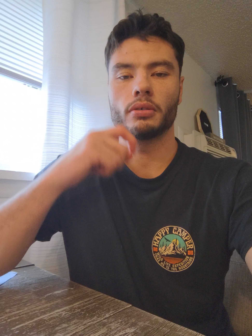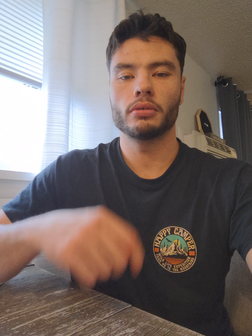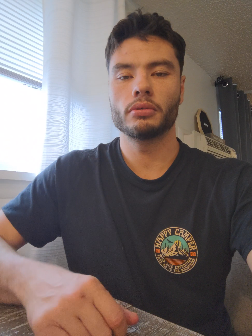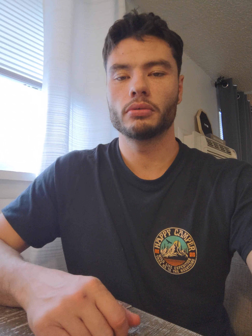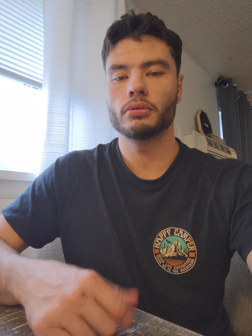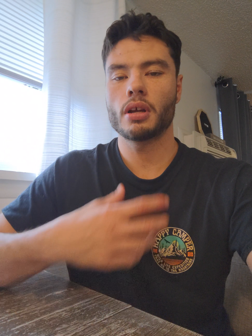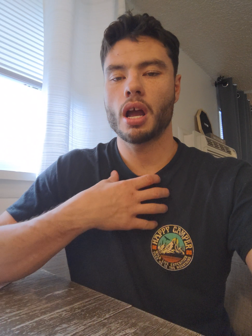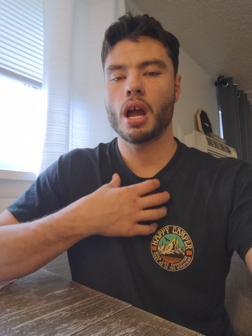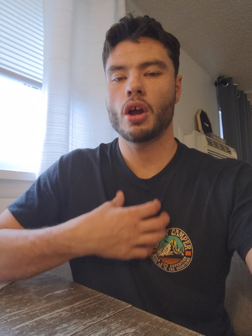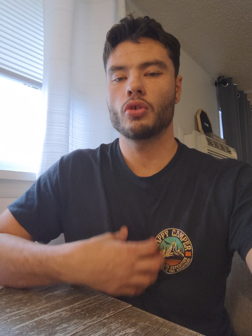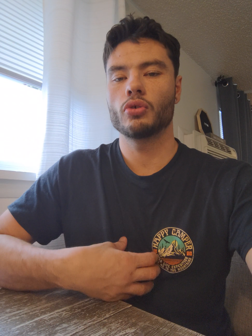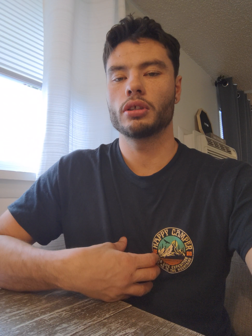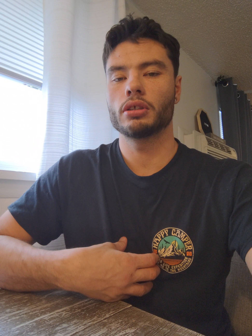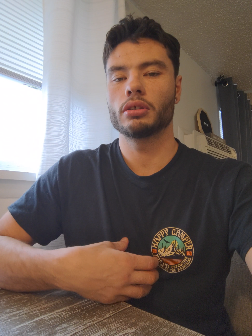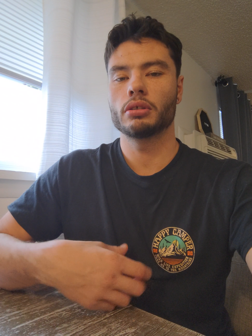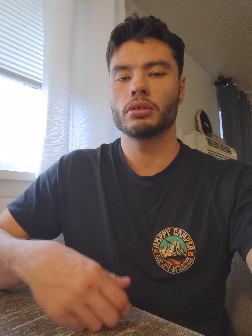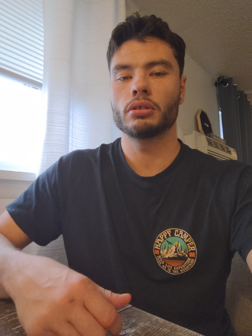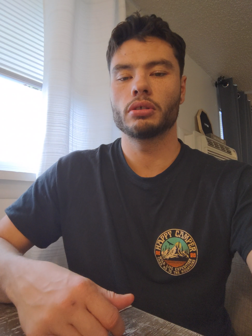hungry